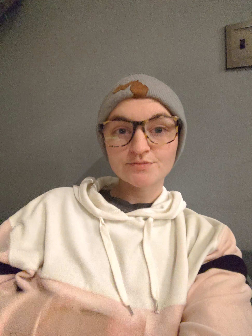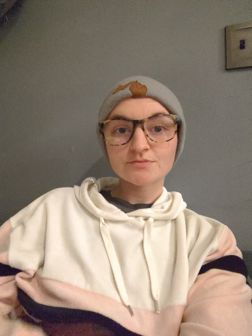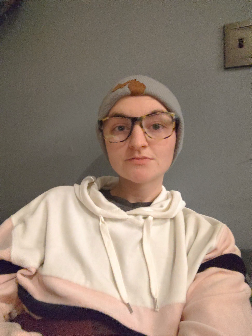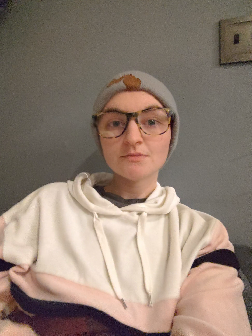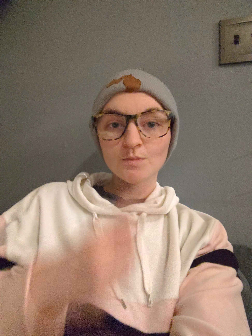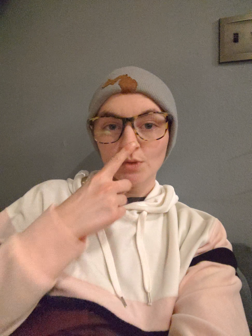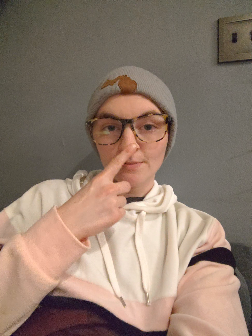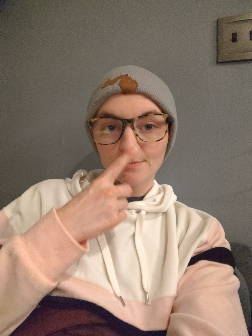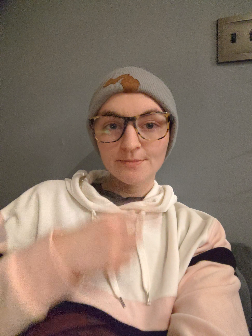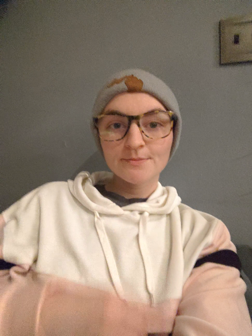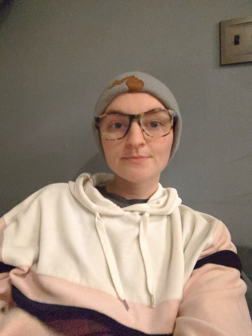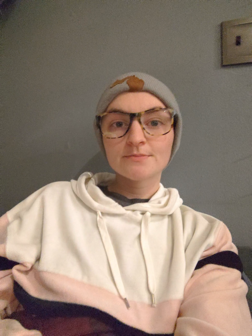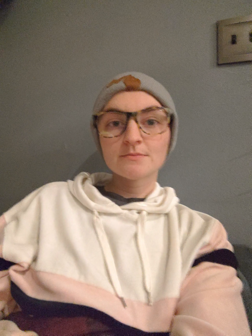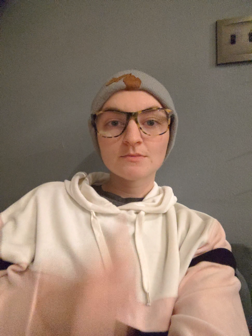nose